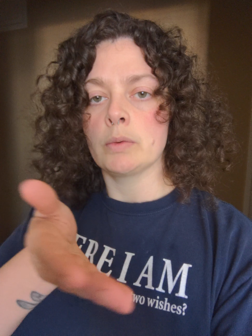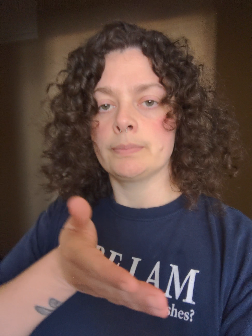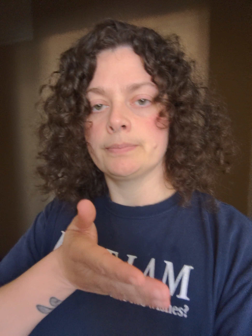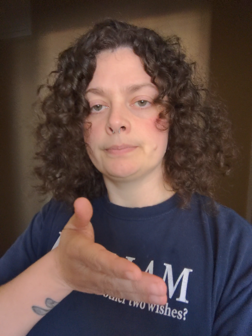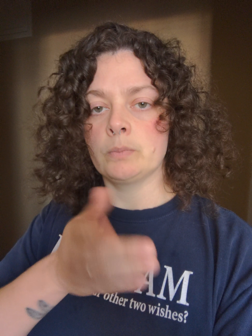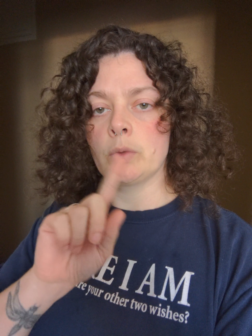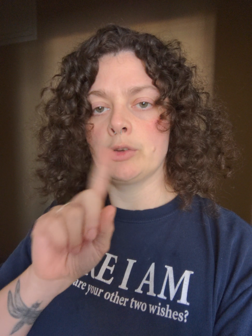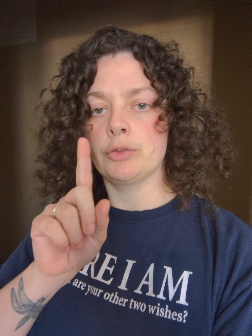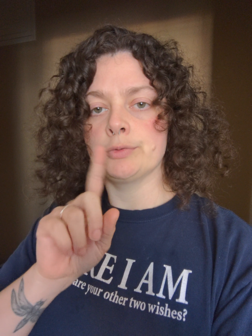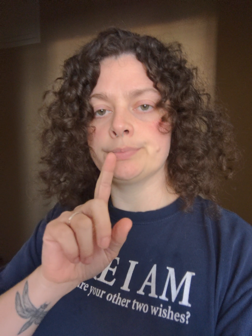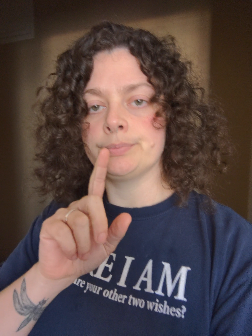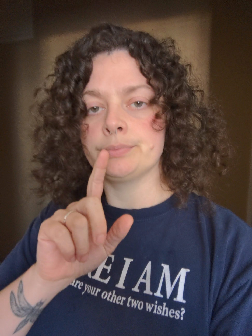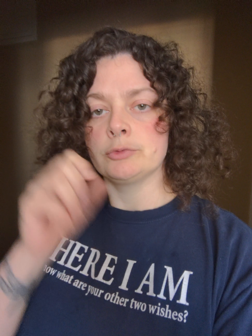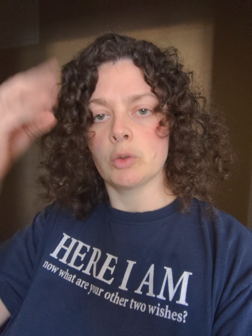where